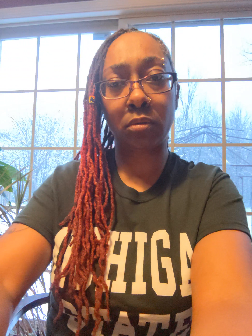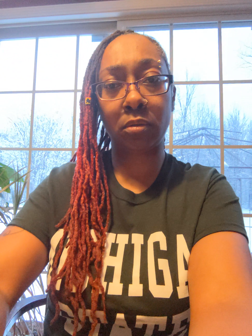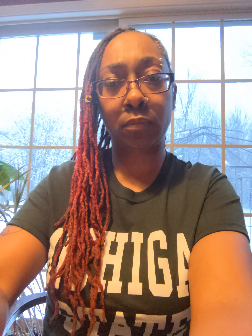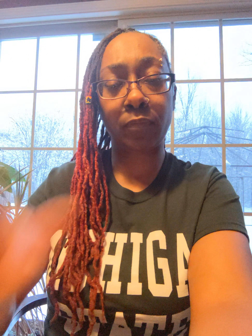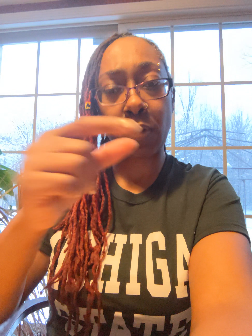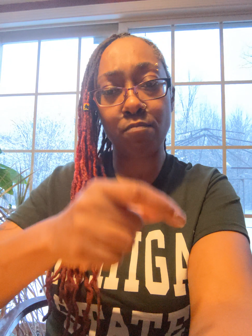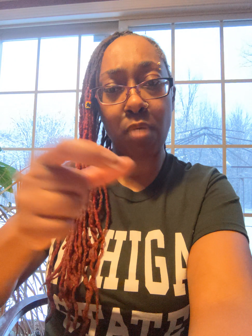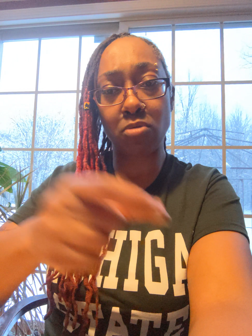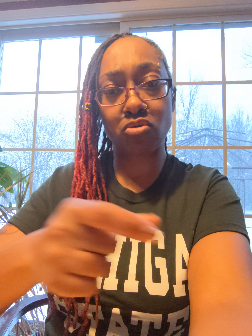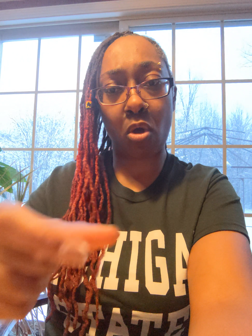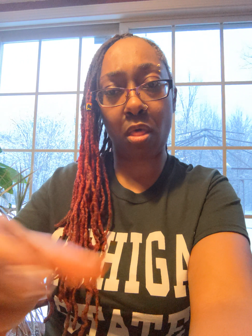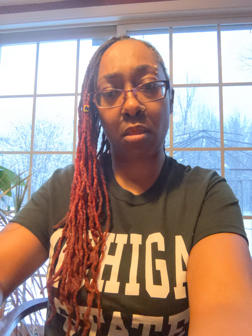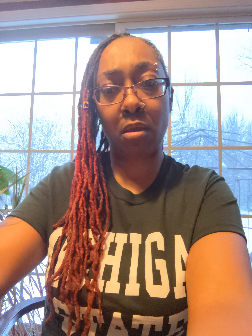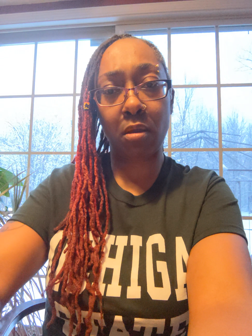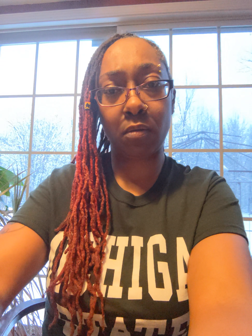puzzle